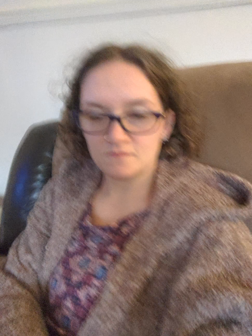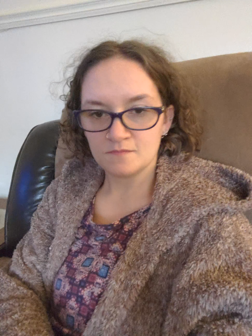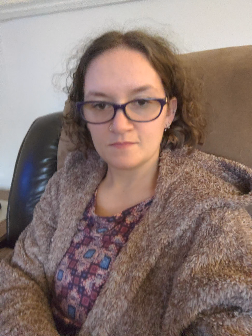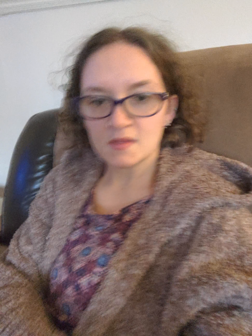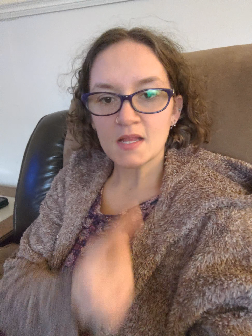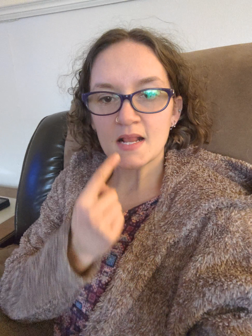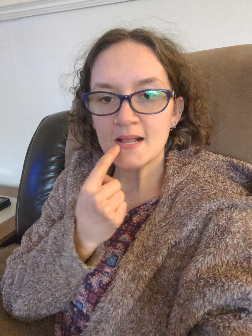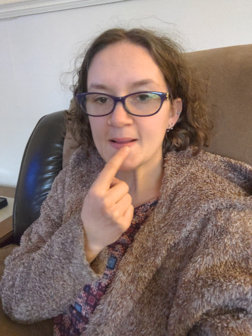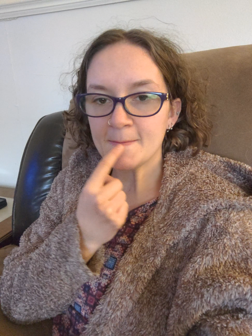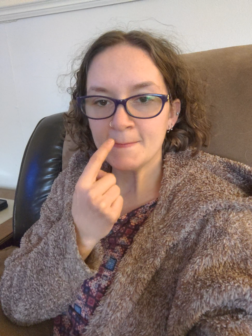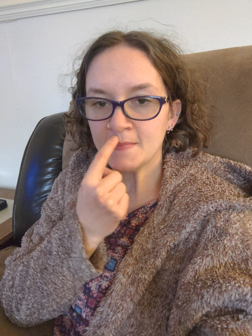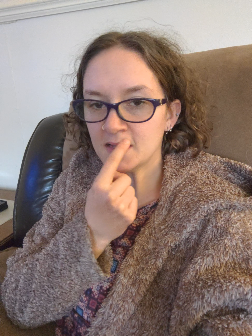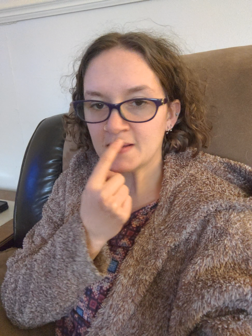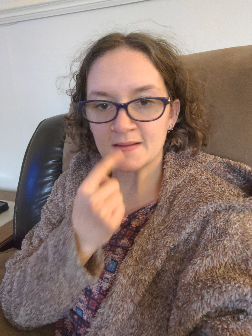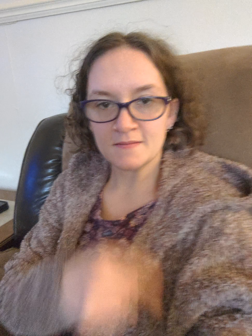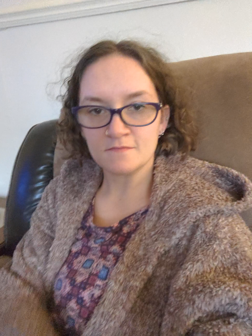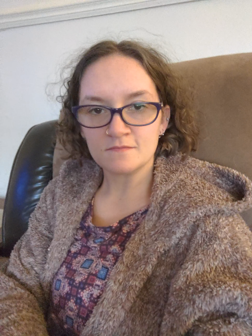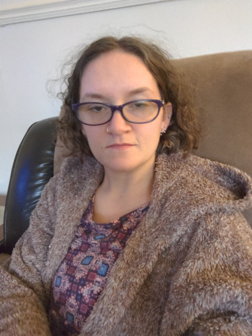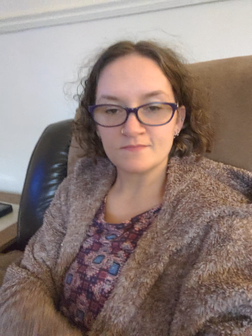lips